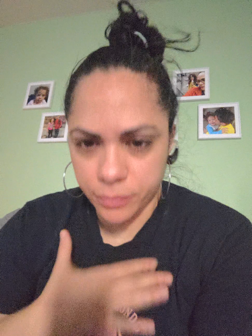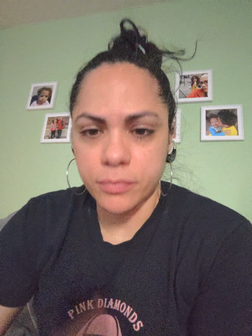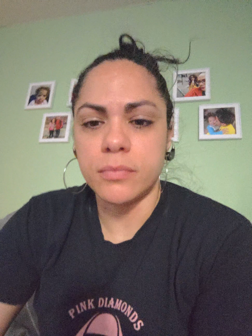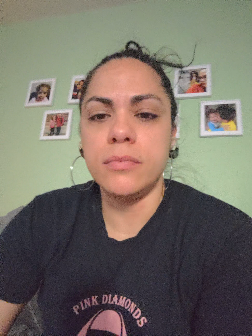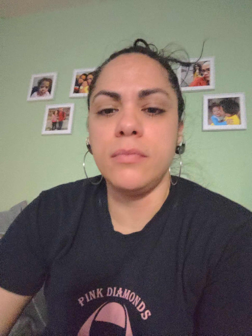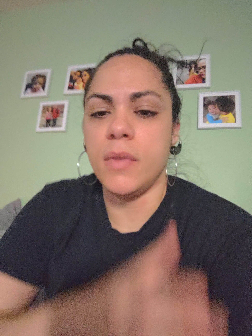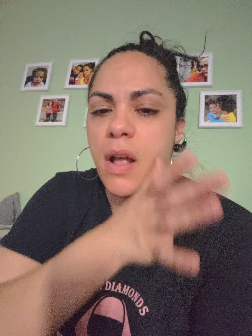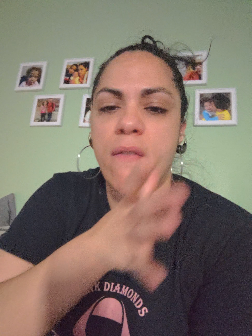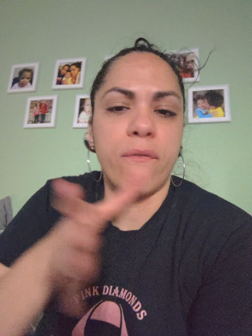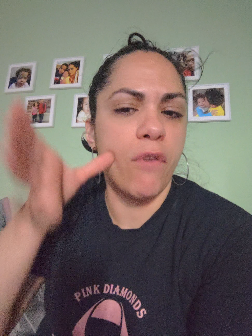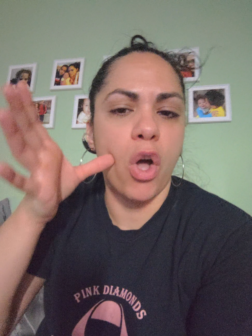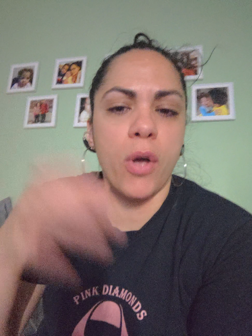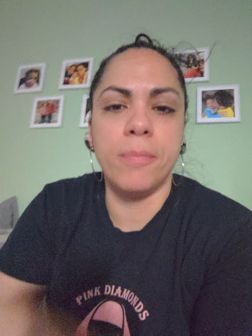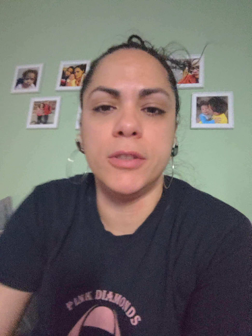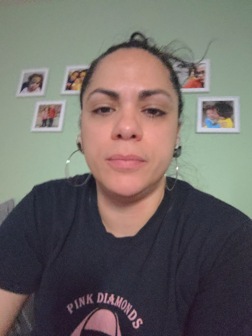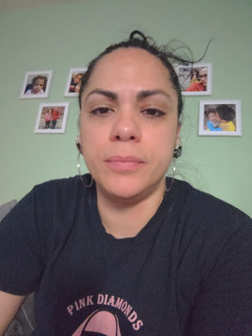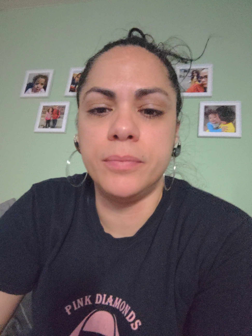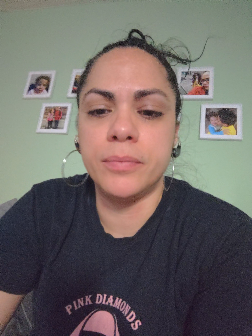farm